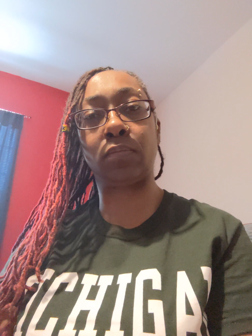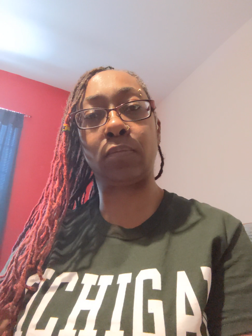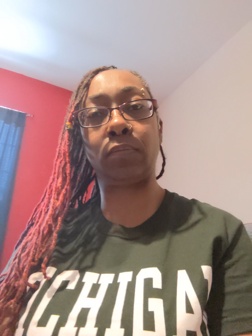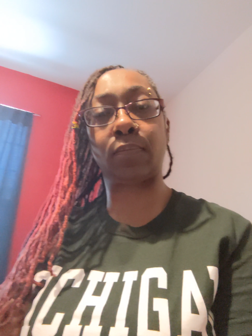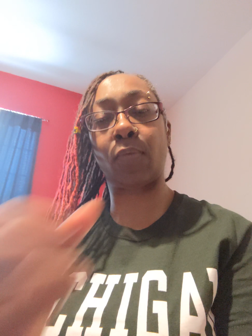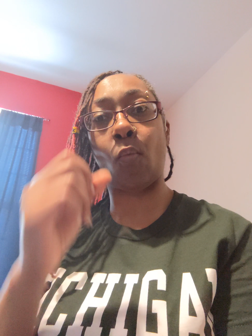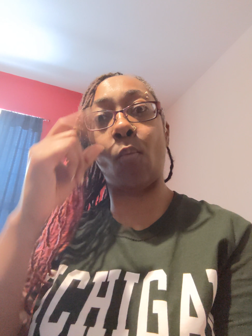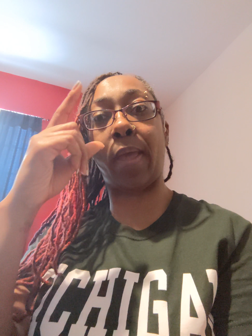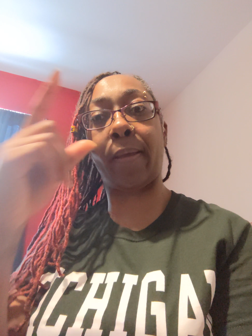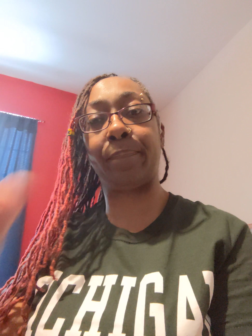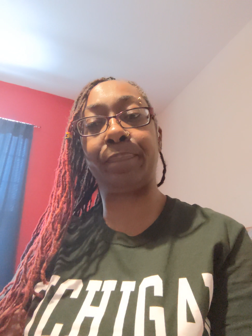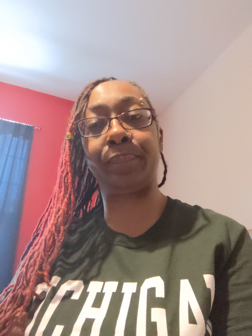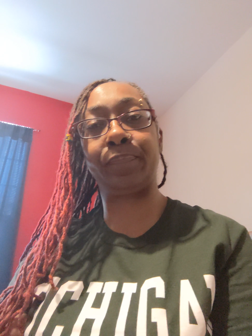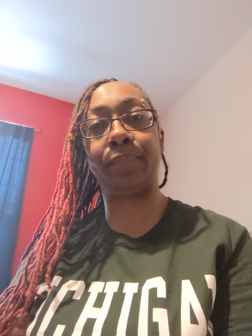awake